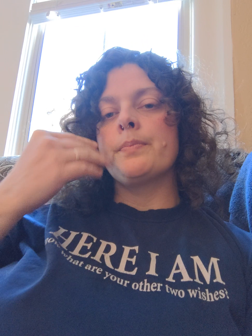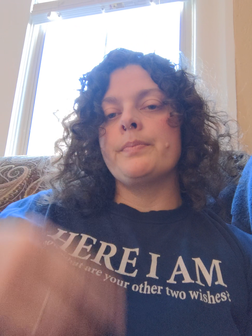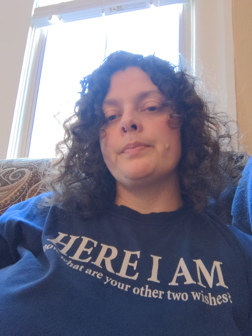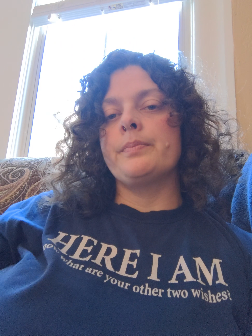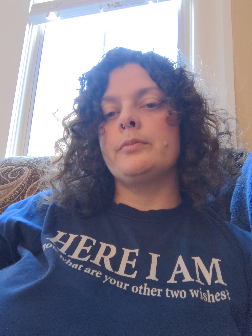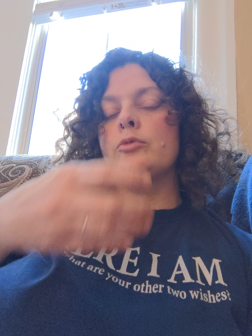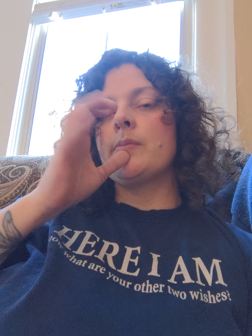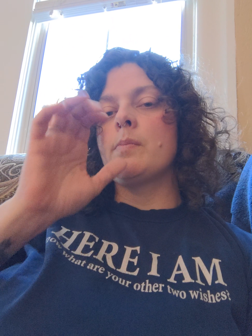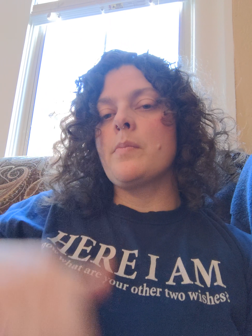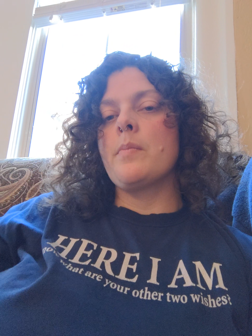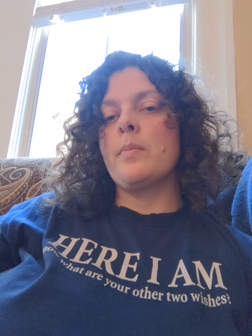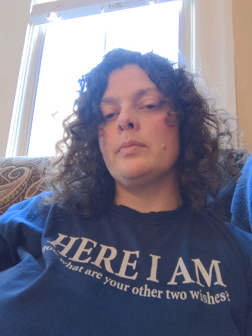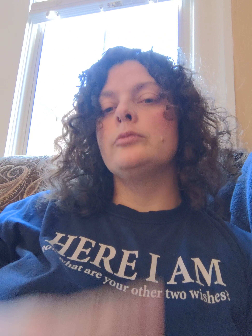drink